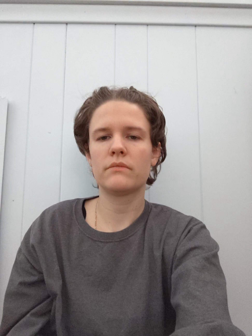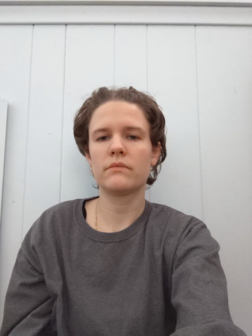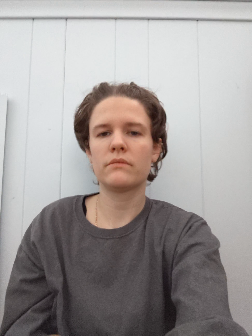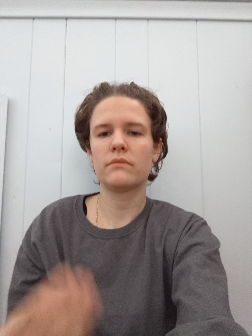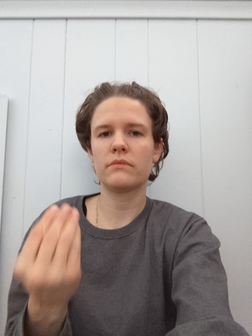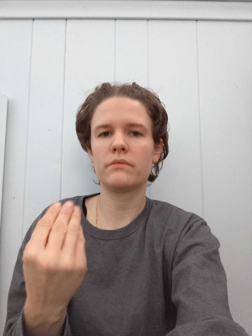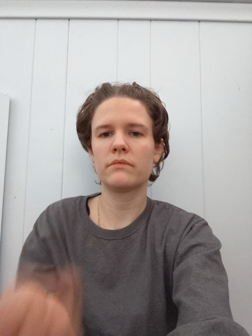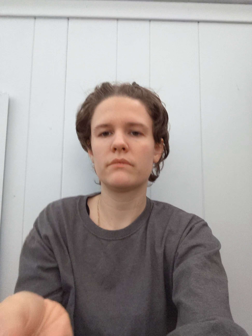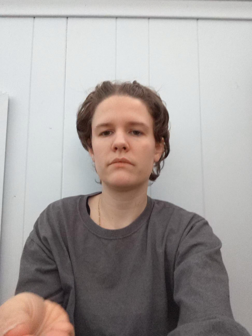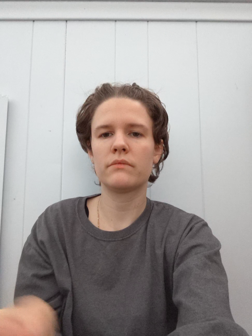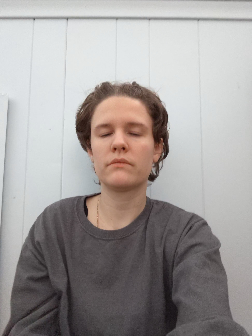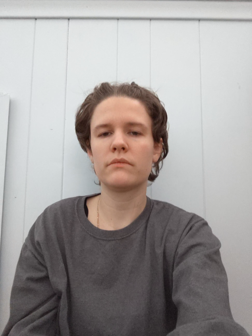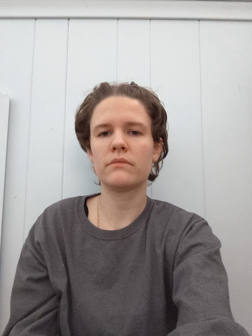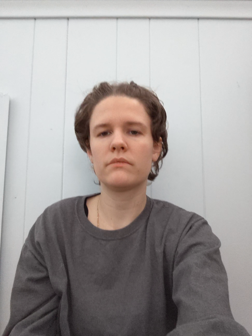give